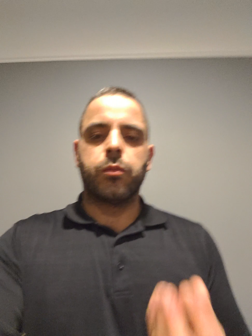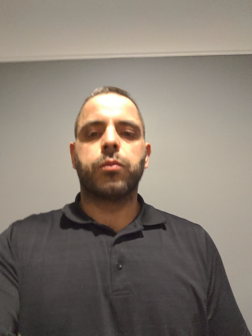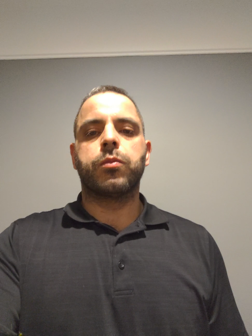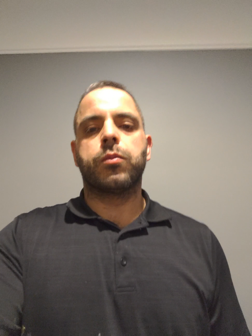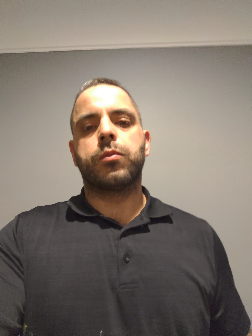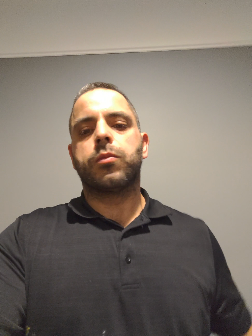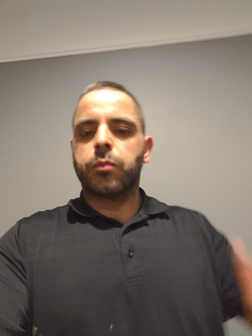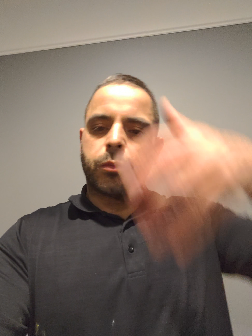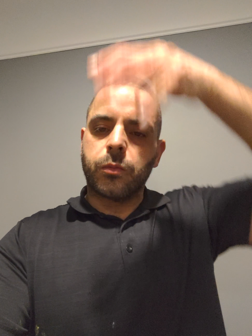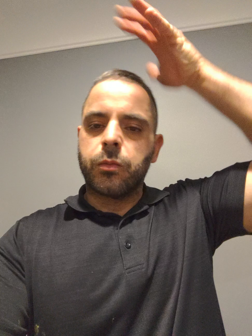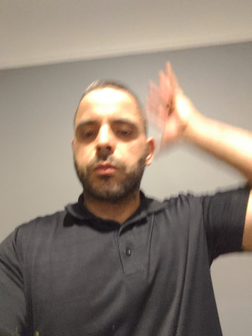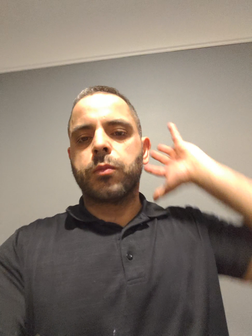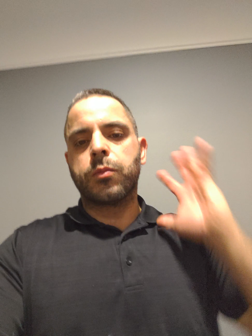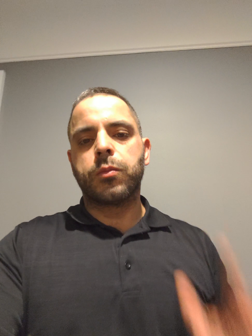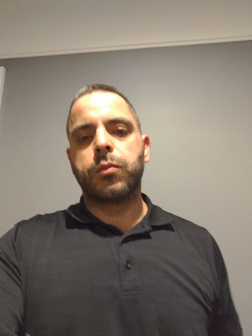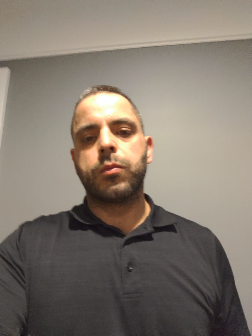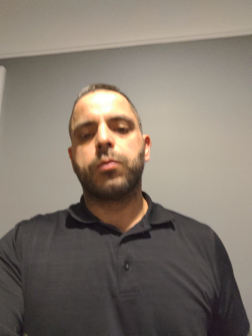lion